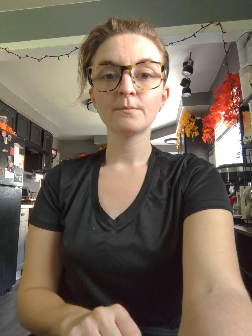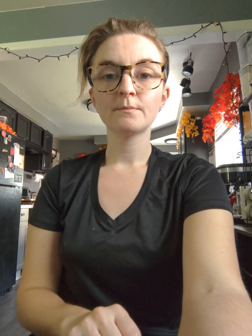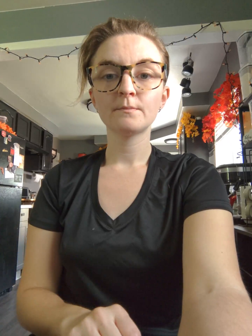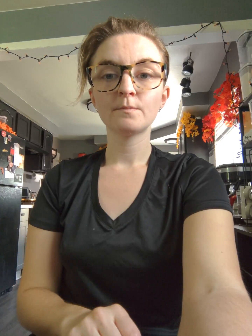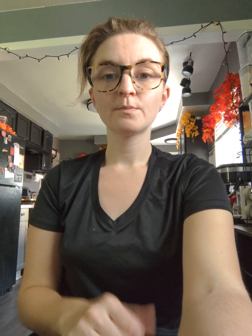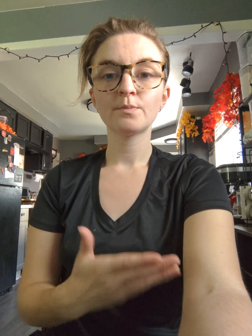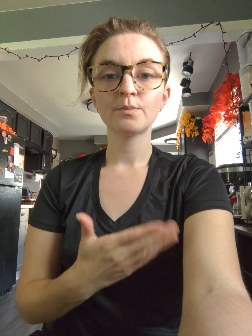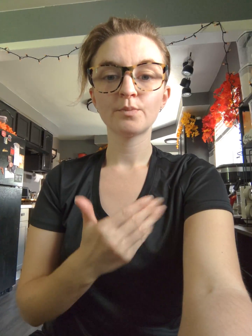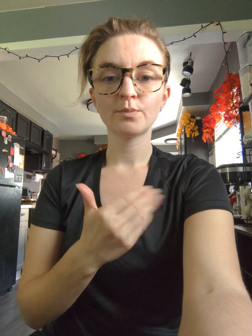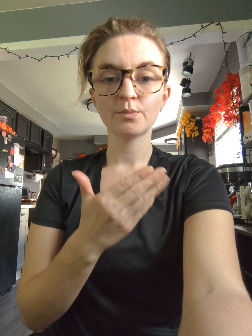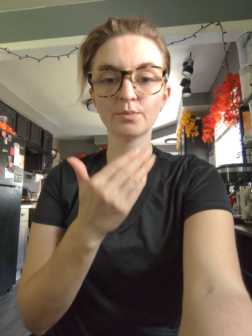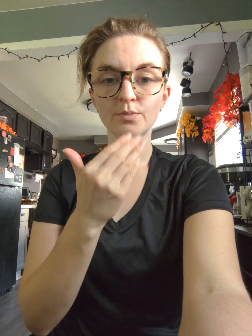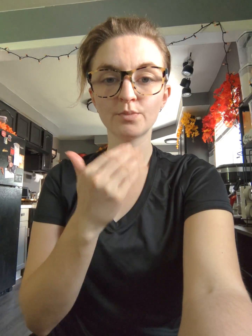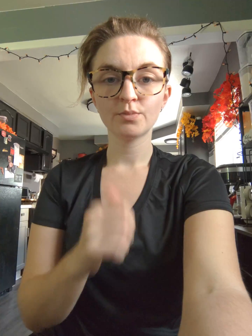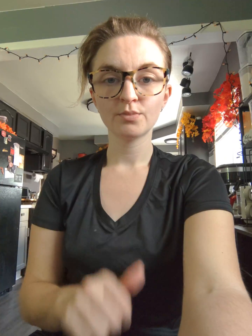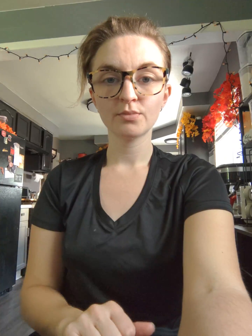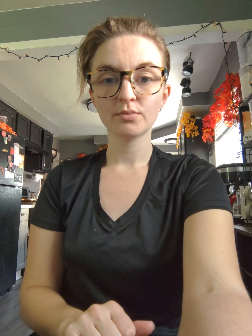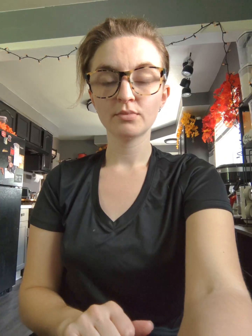butterfly